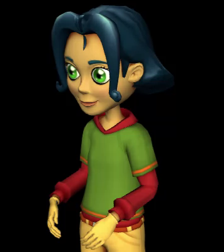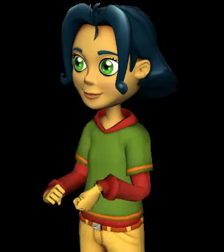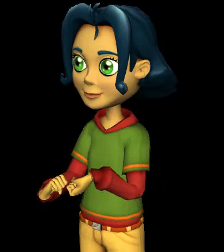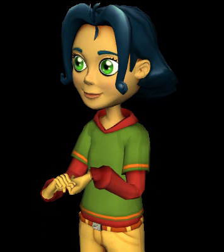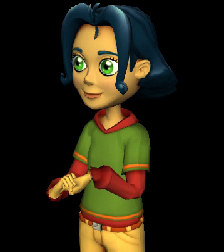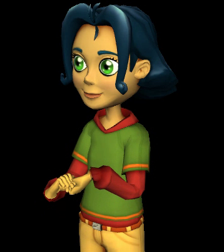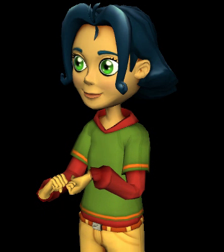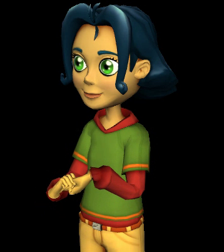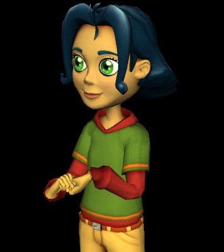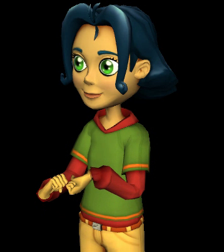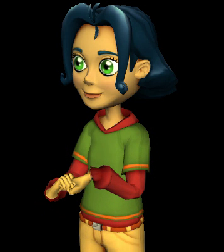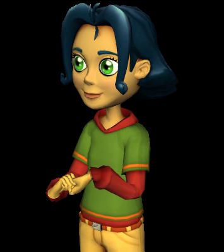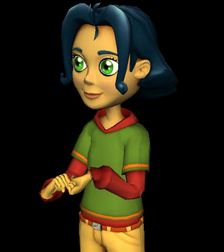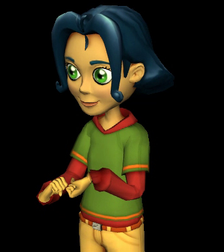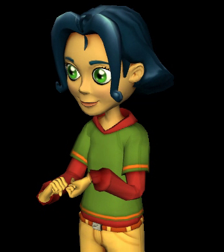يغسل